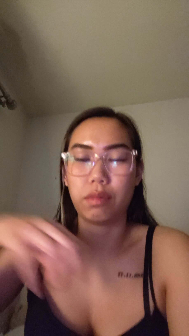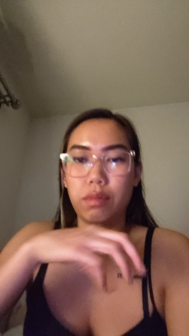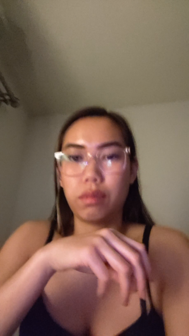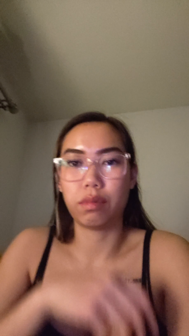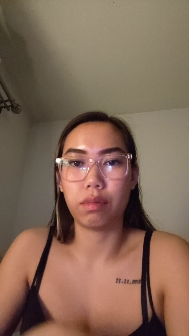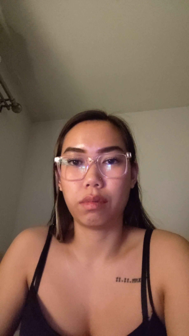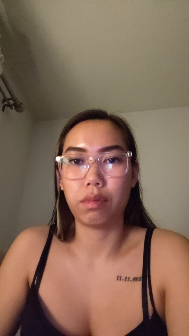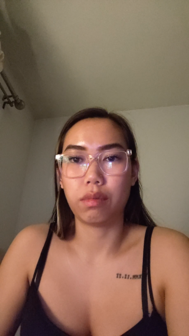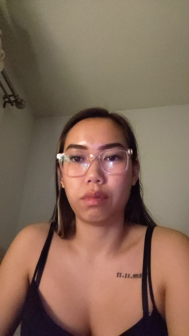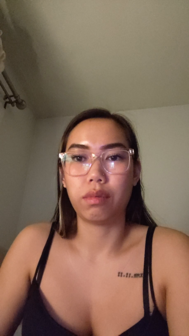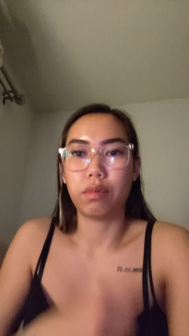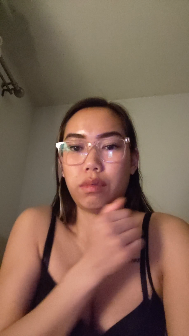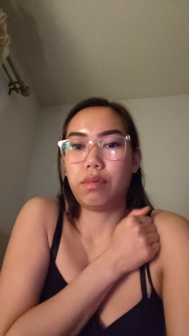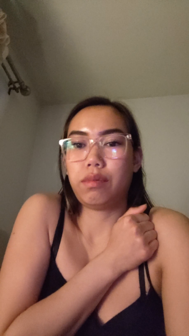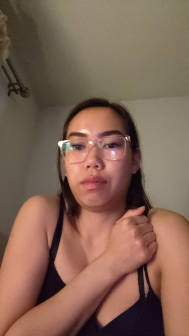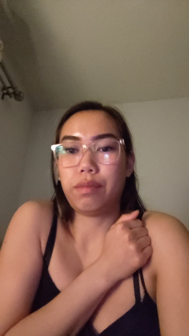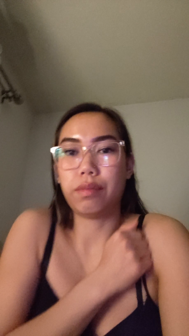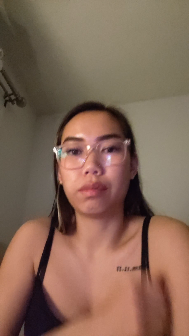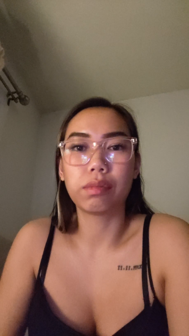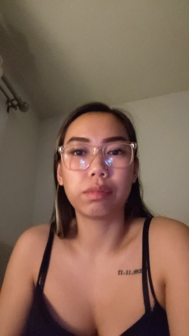hug